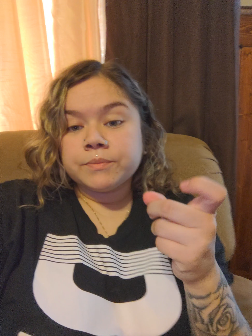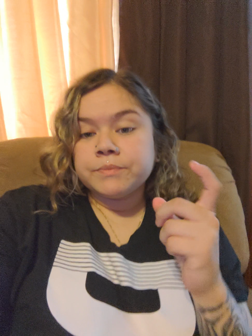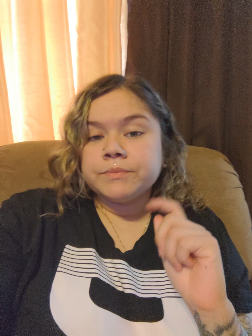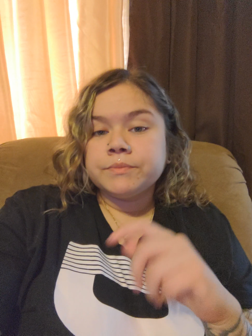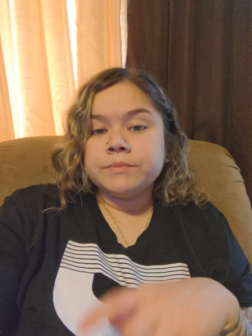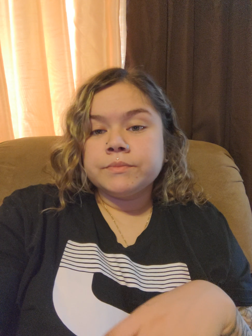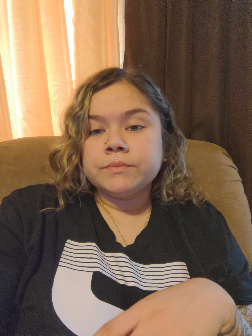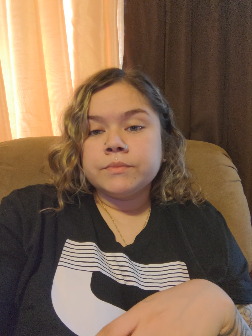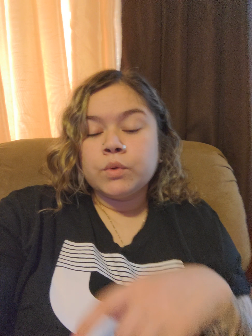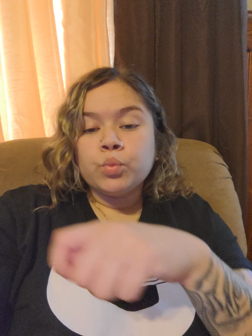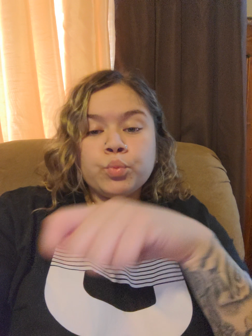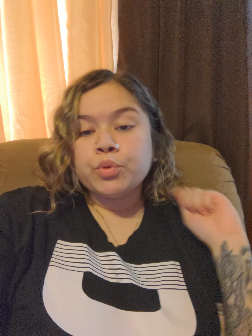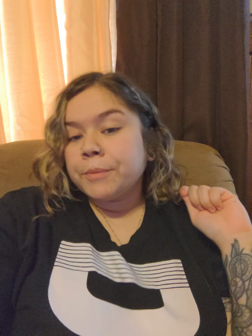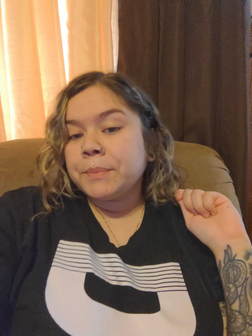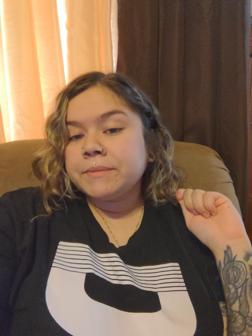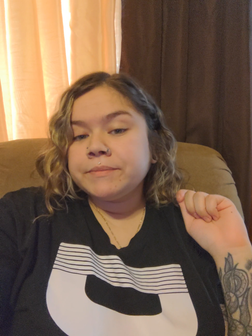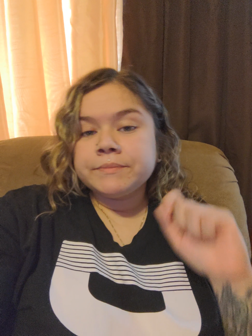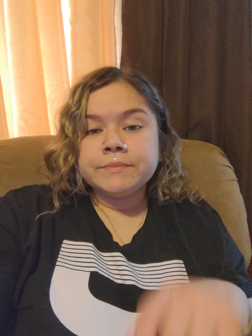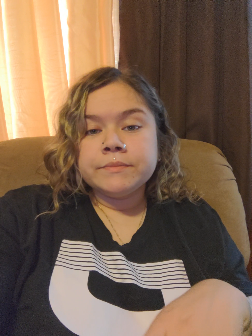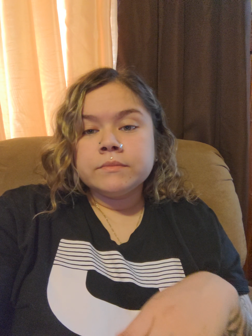rip